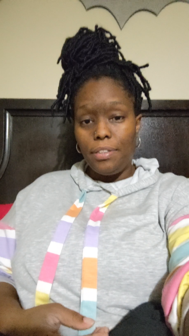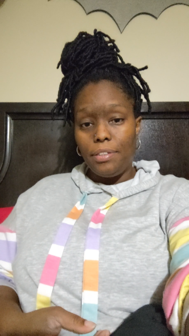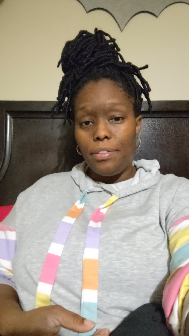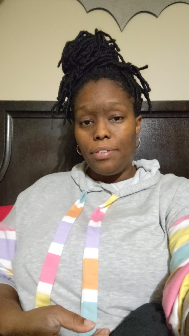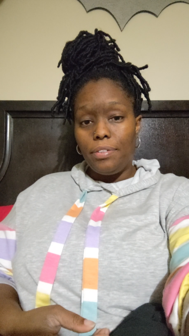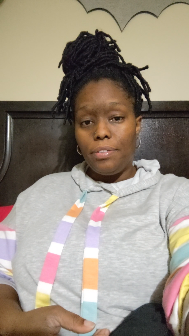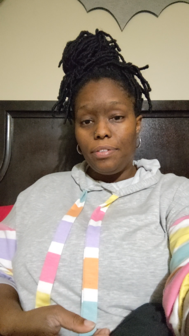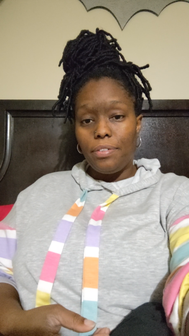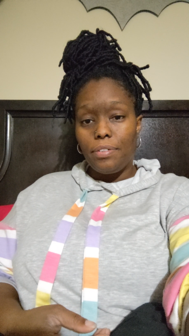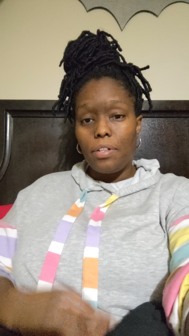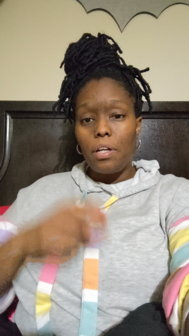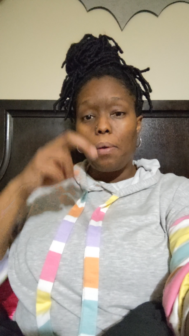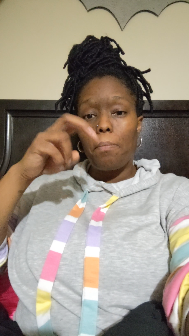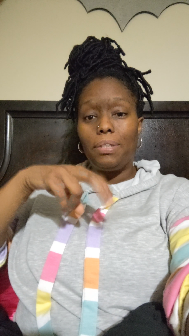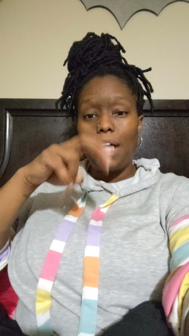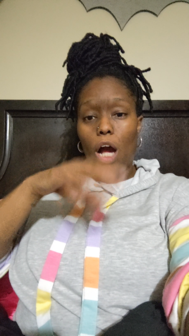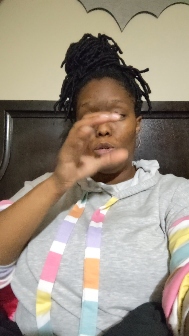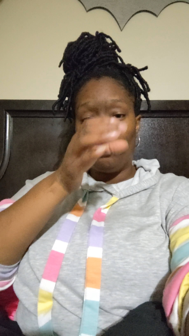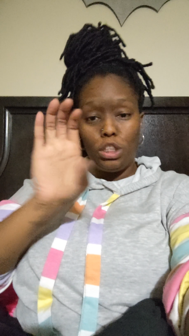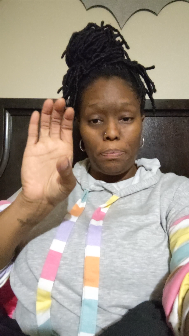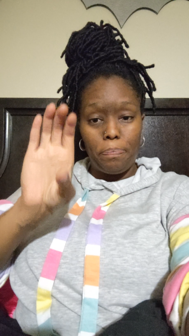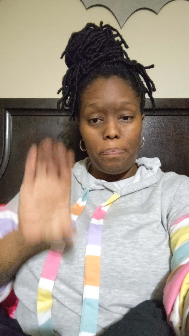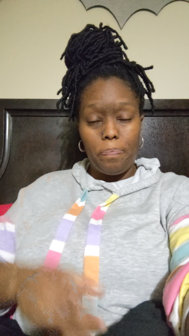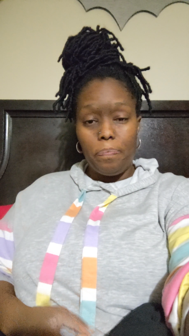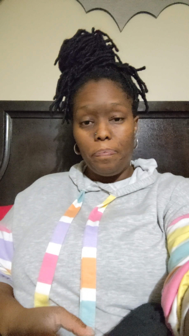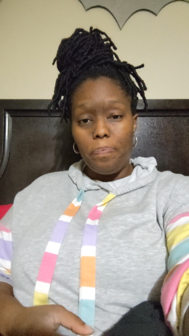potato chip